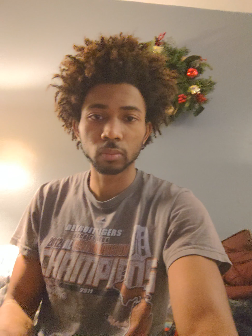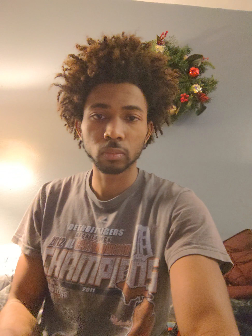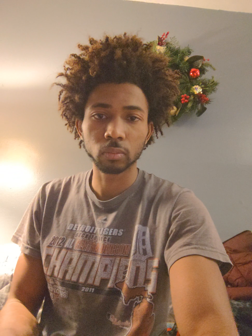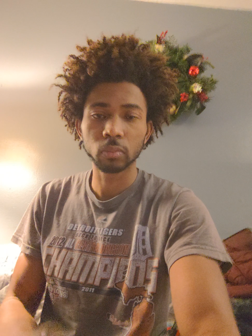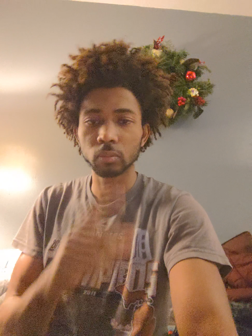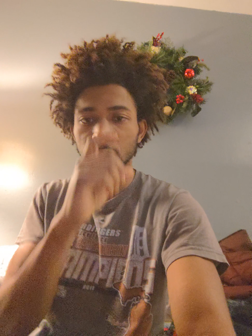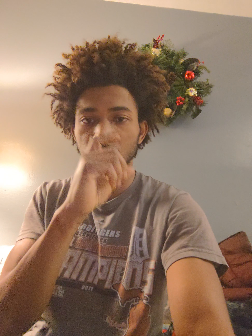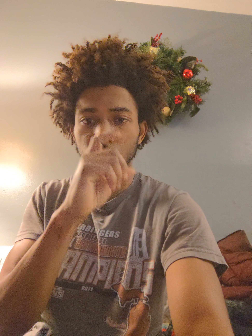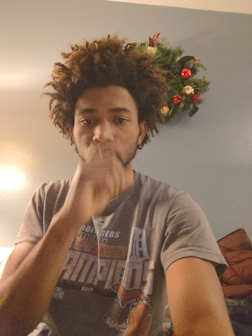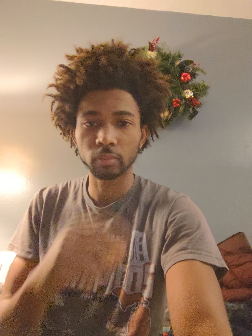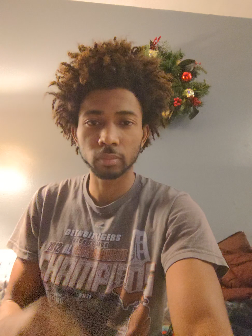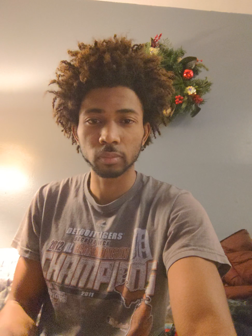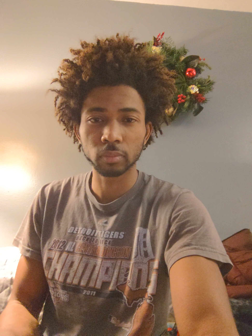doll